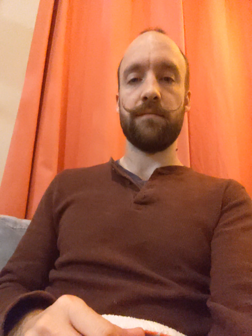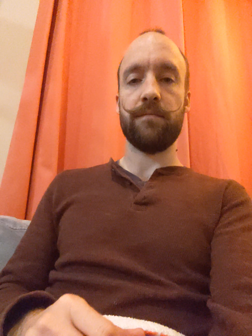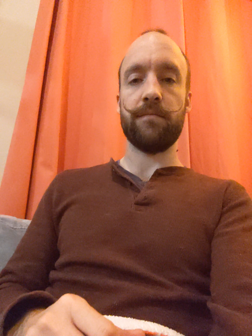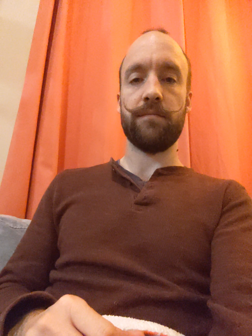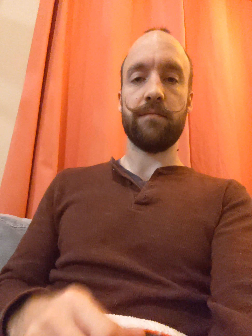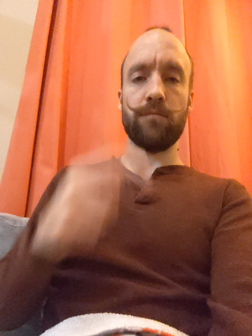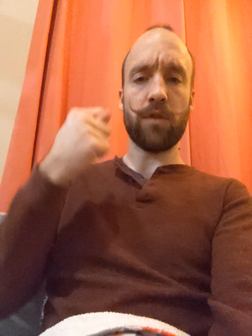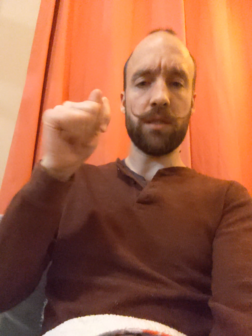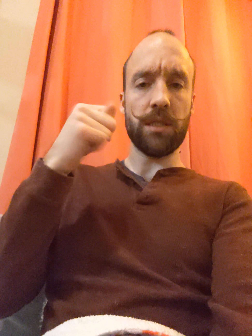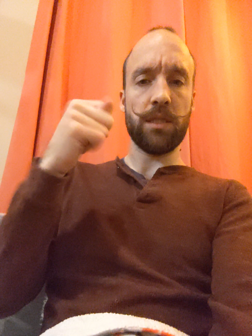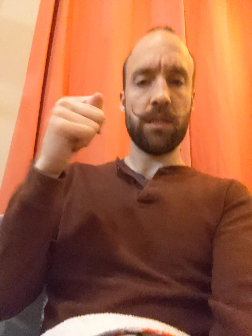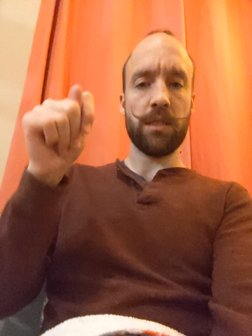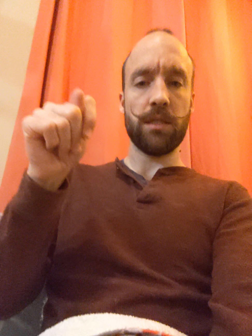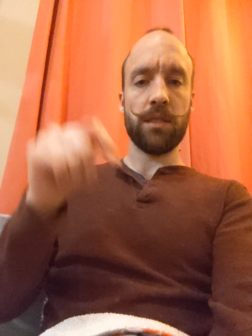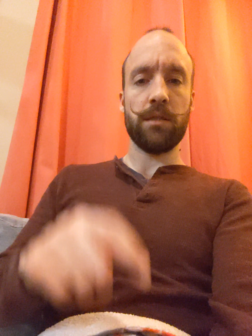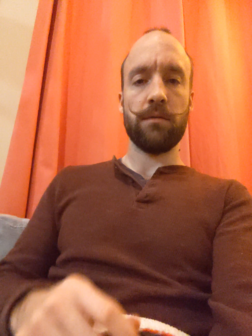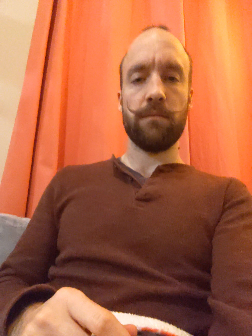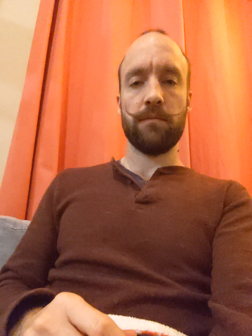toy